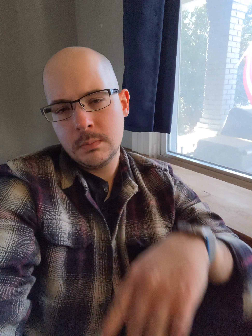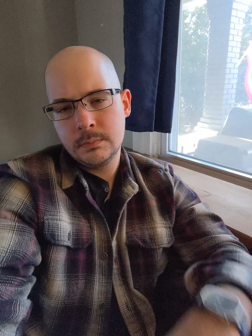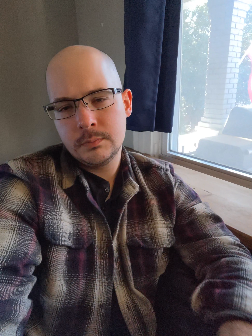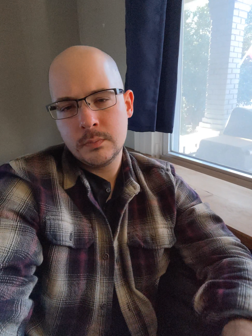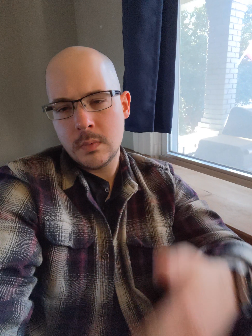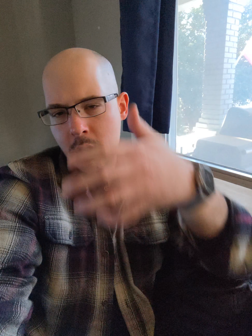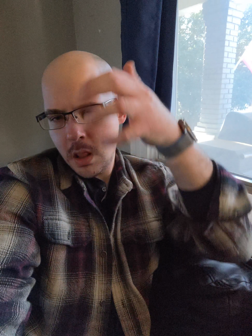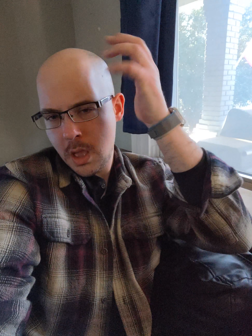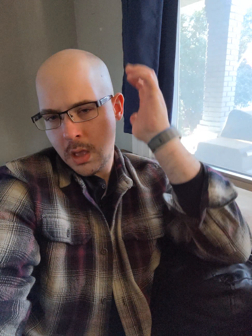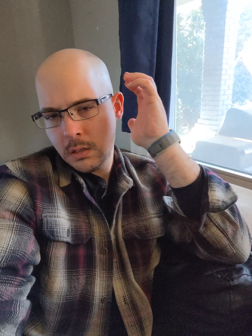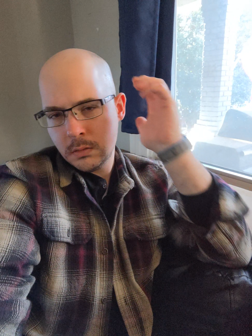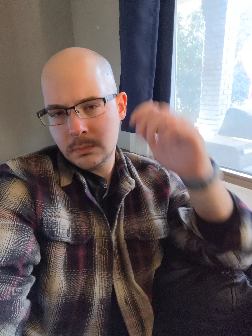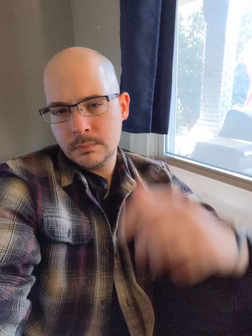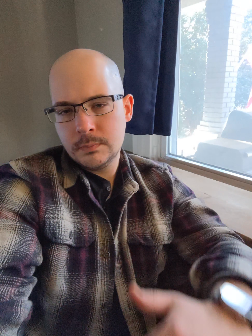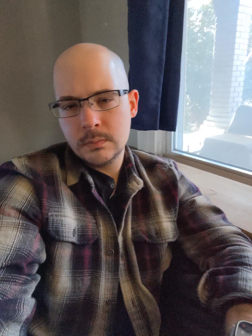lion